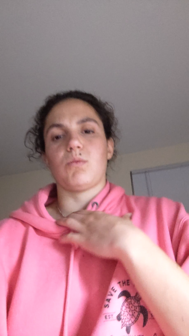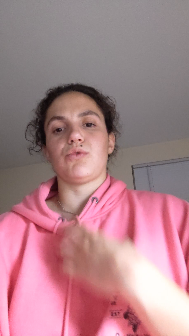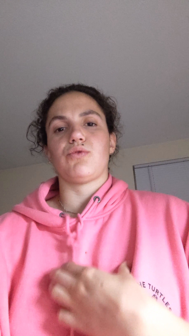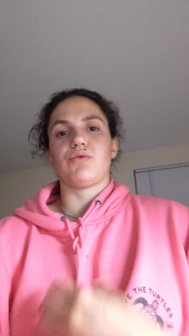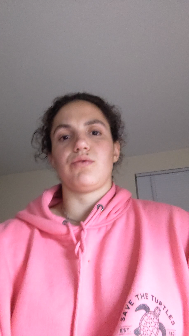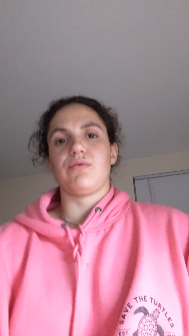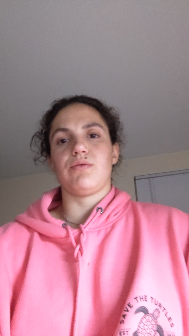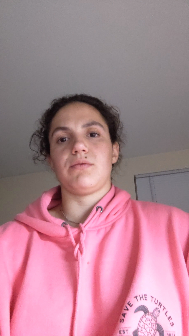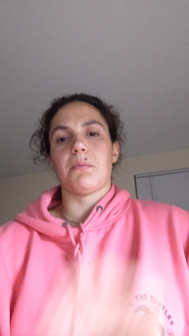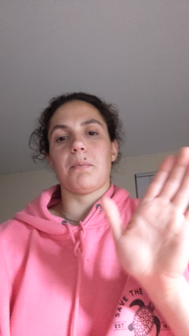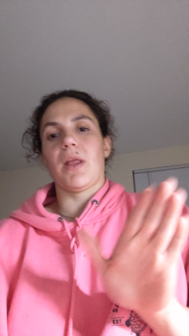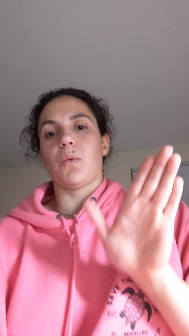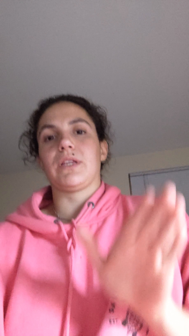penguin